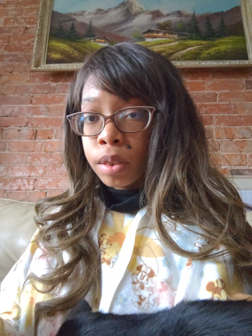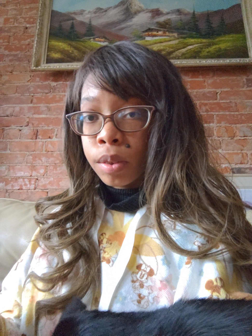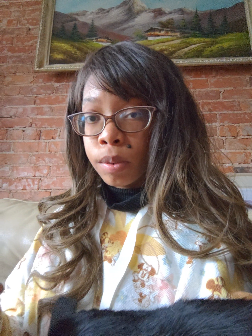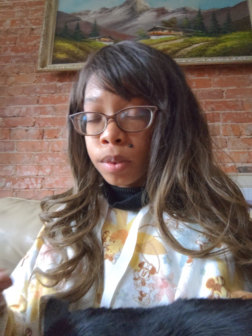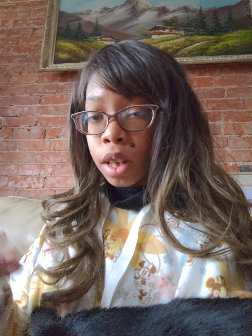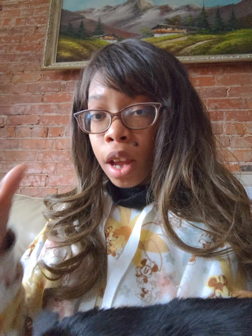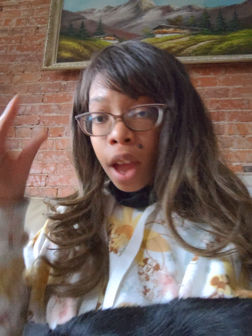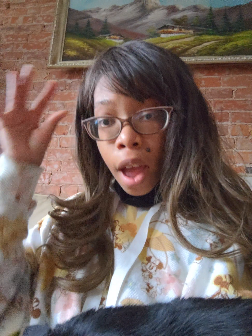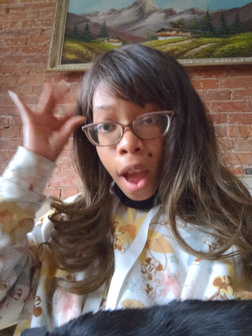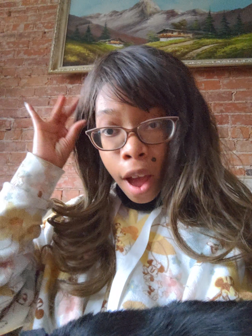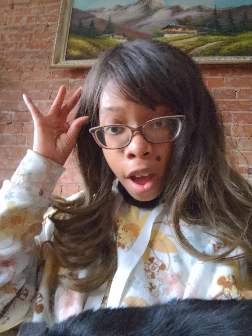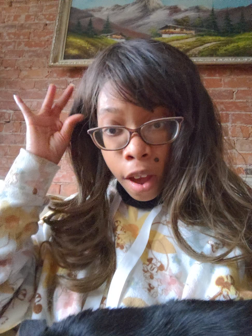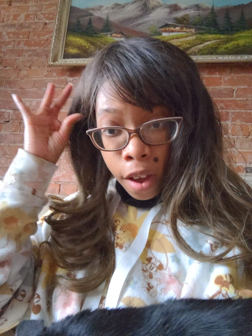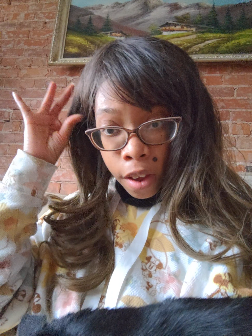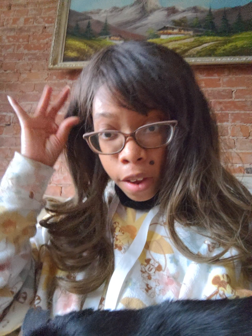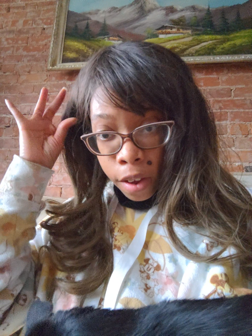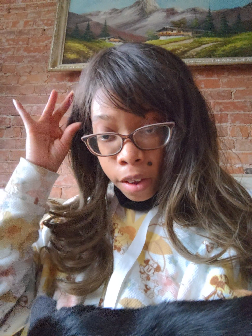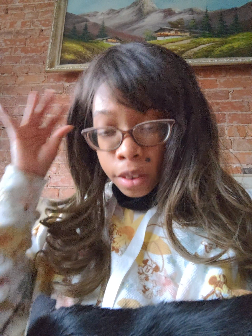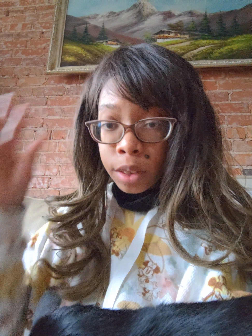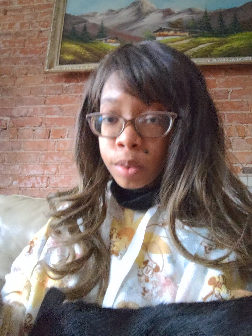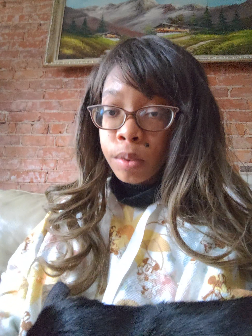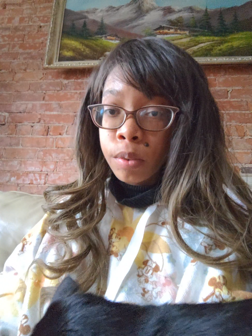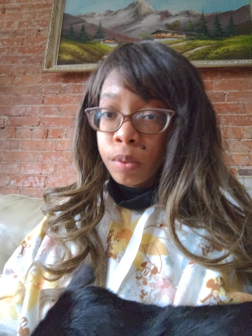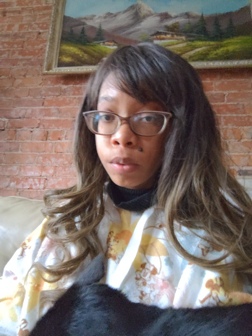hair